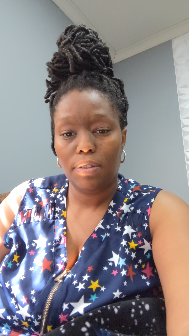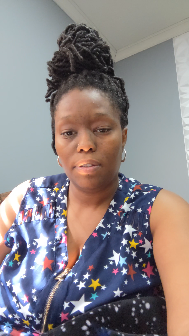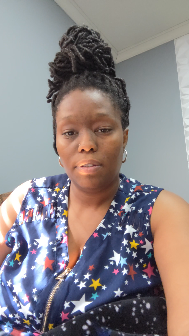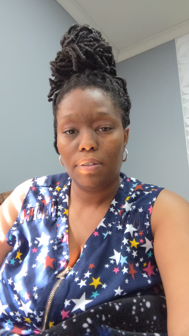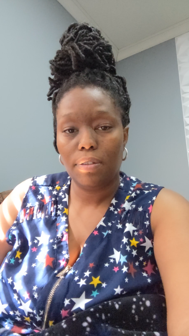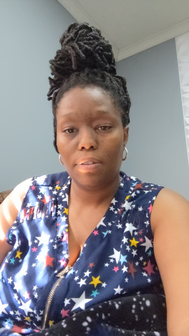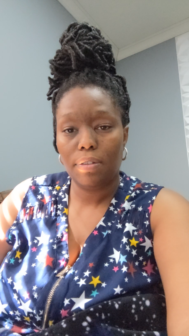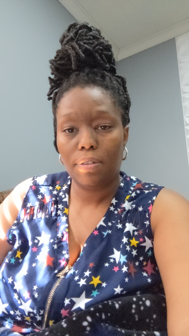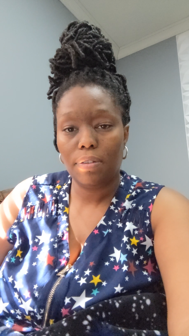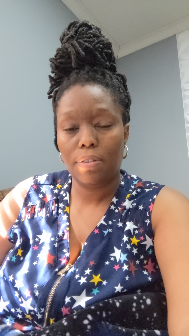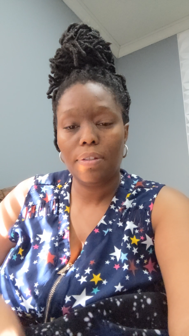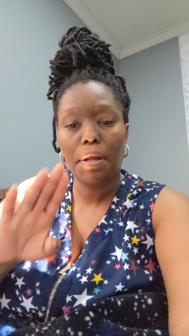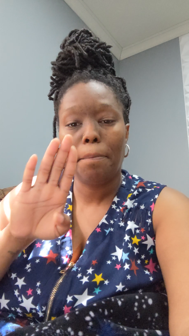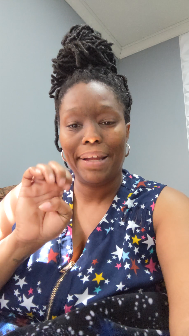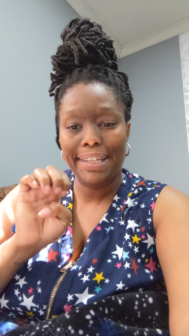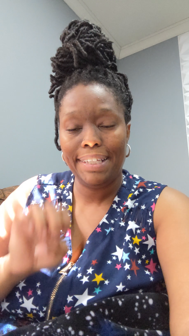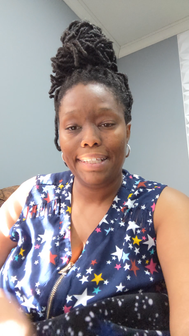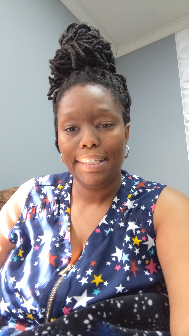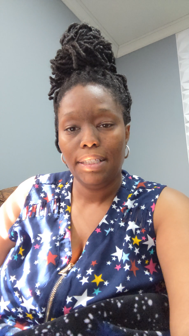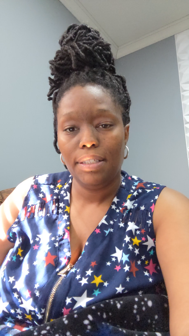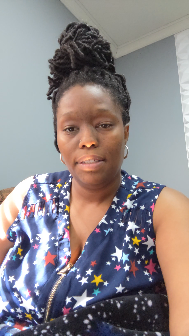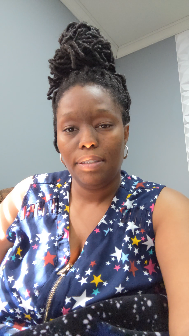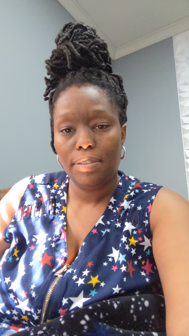be